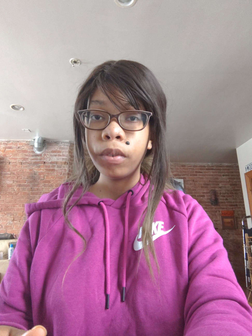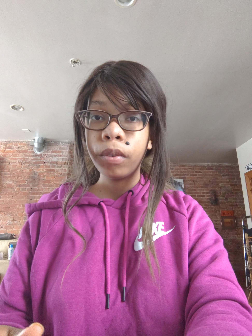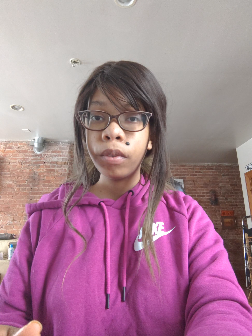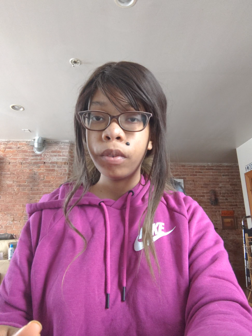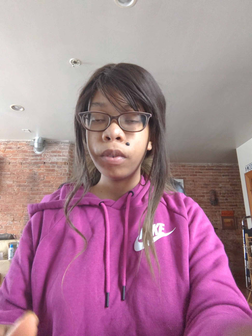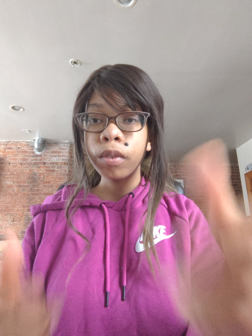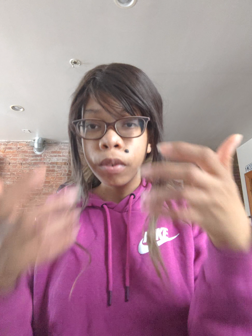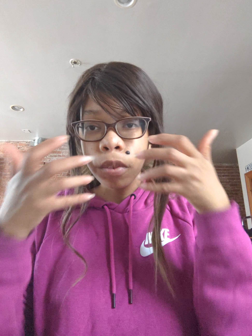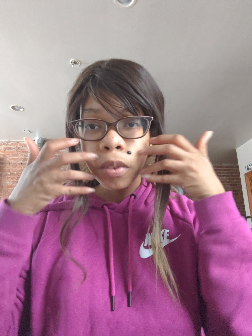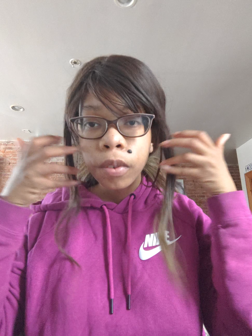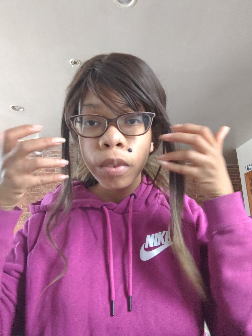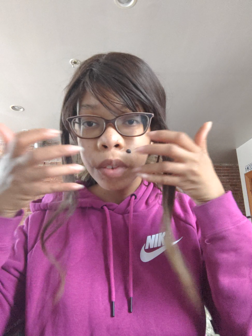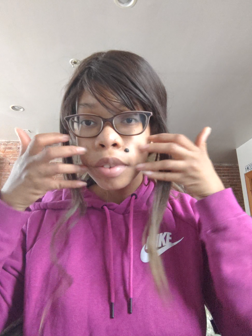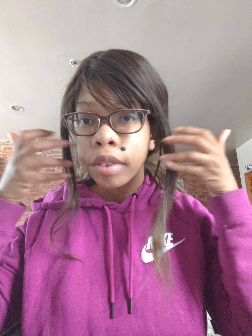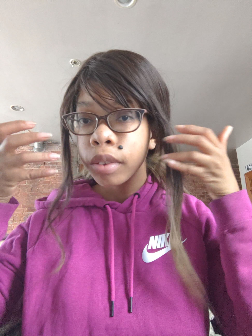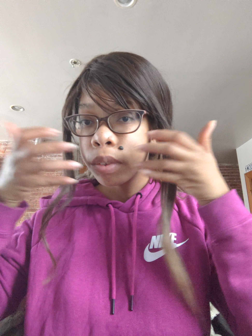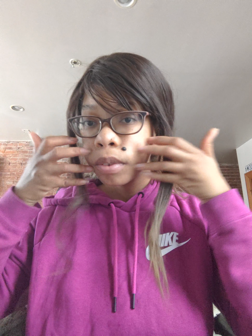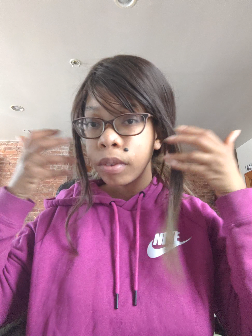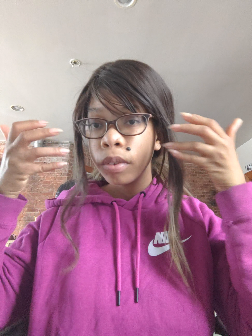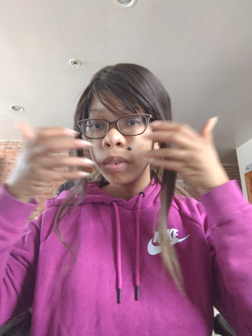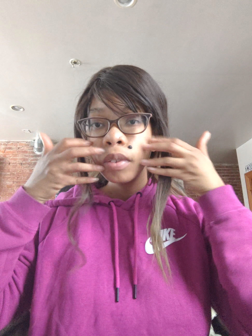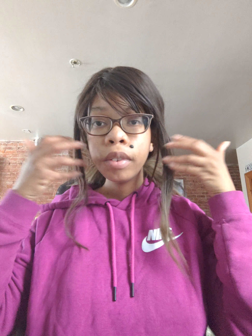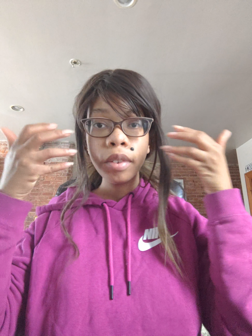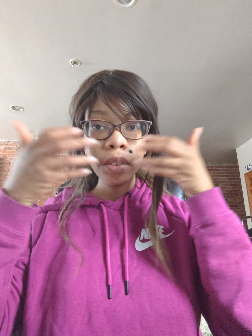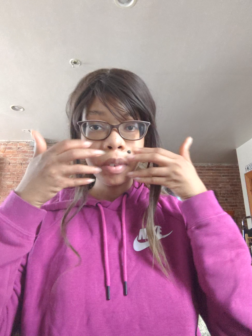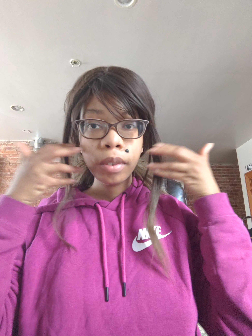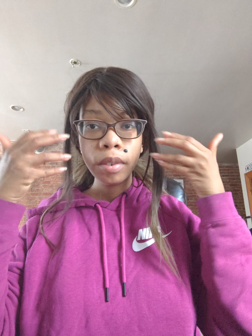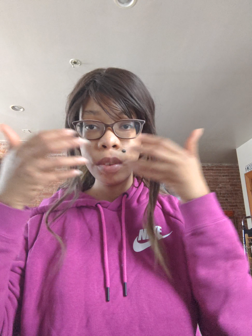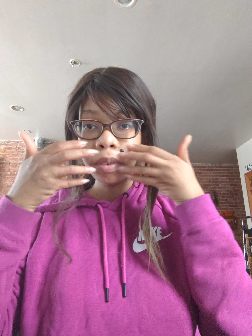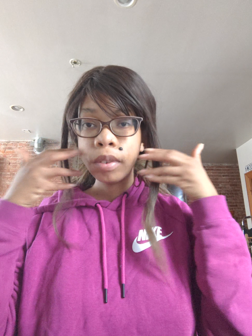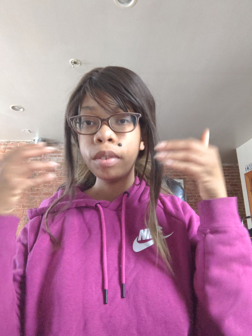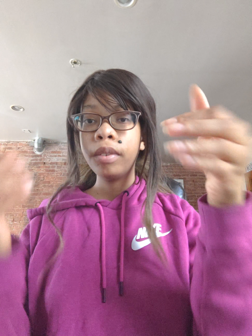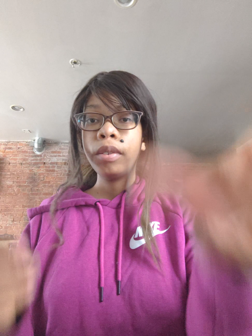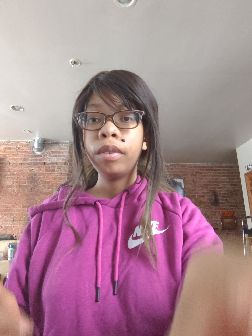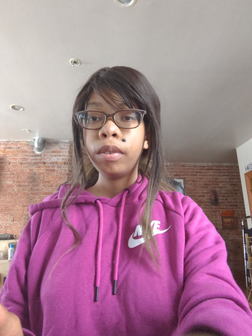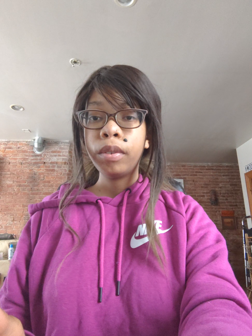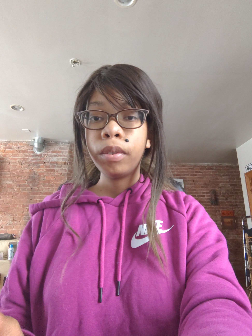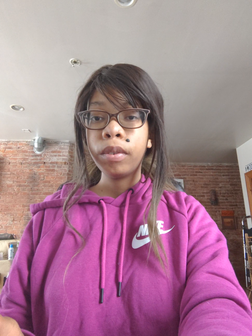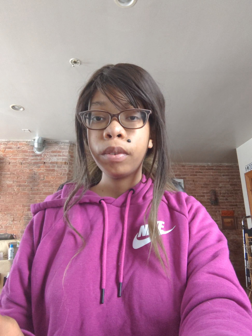tiger